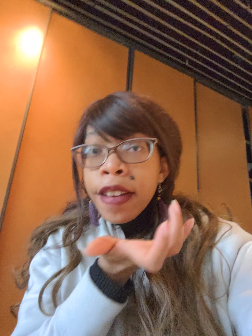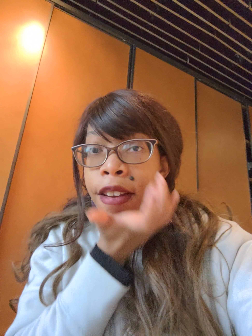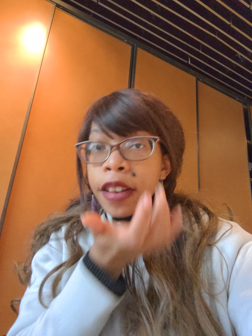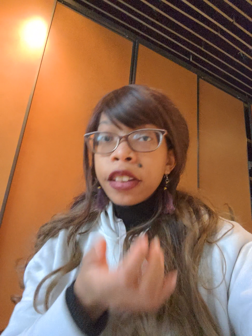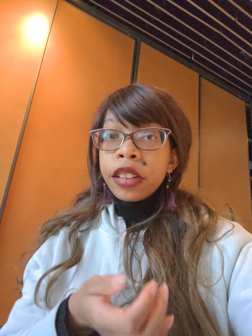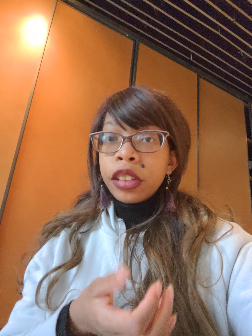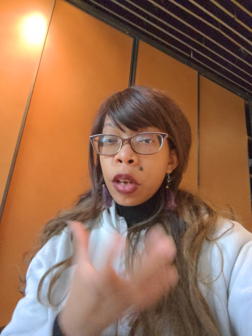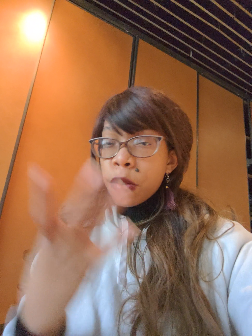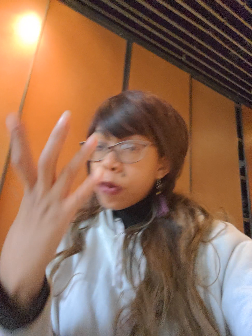mad